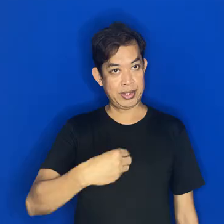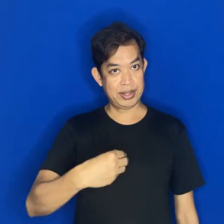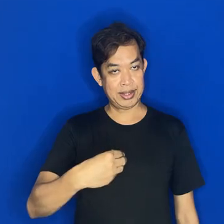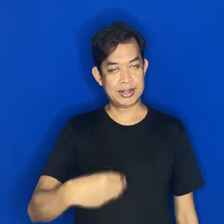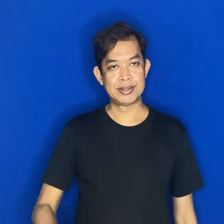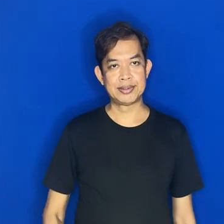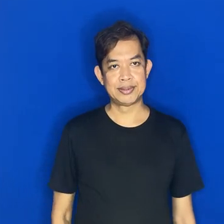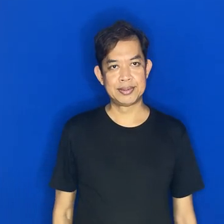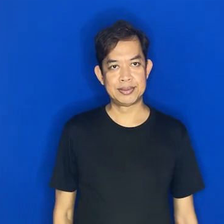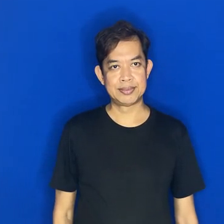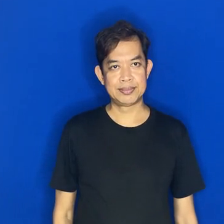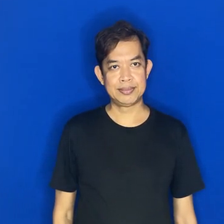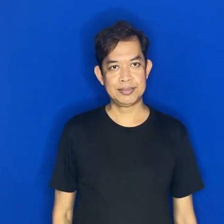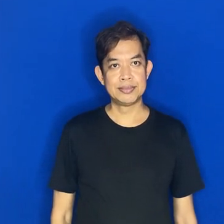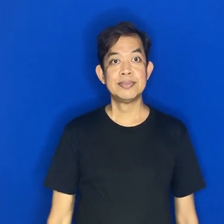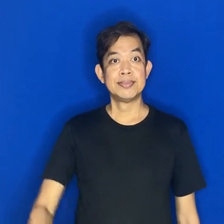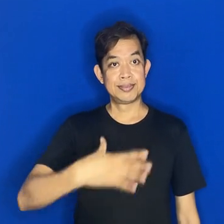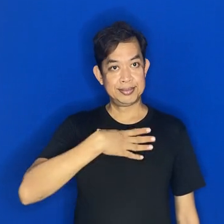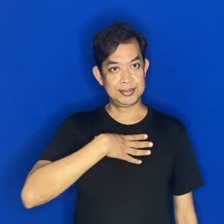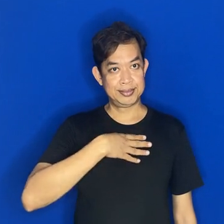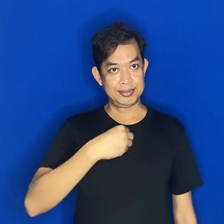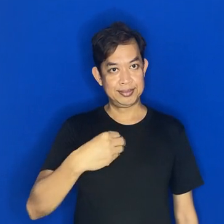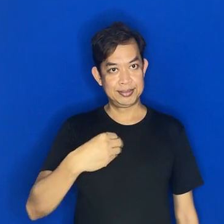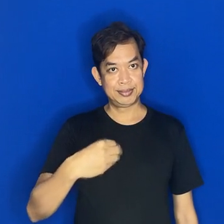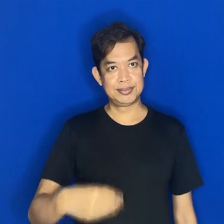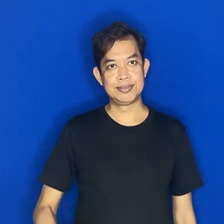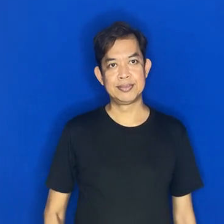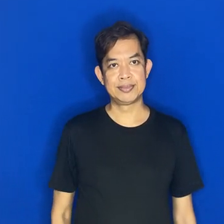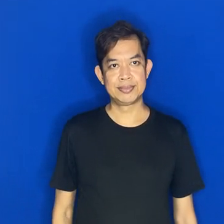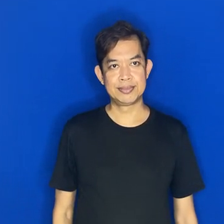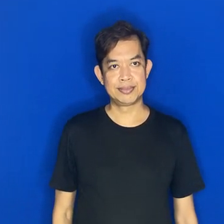white